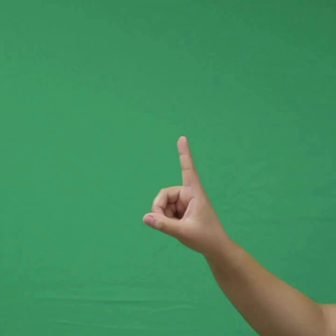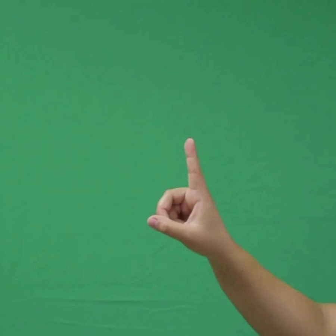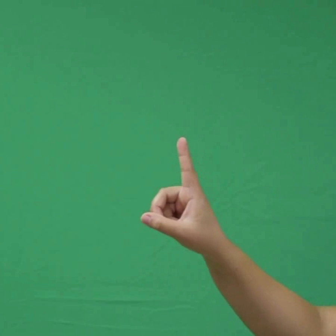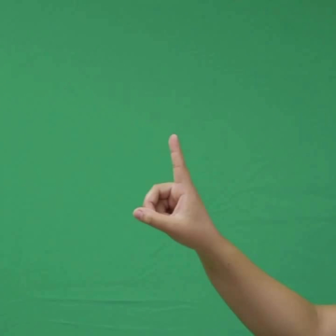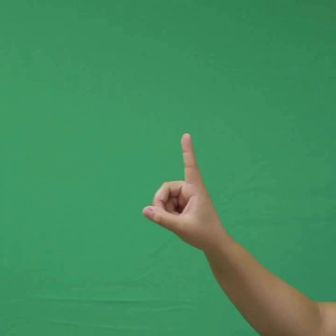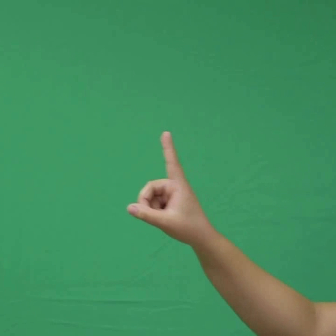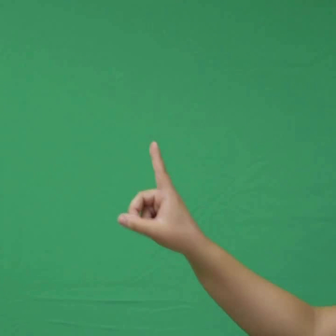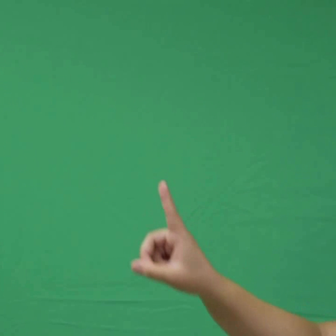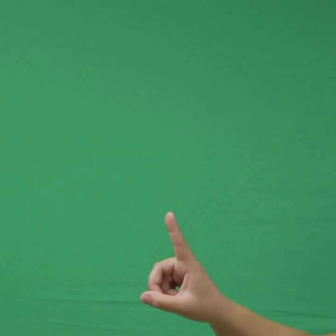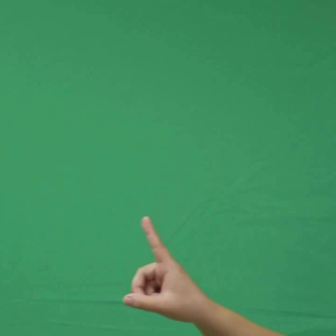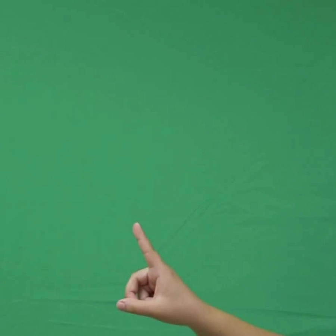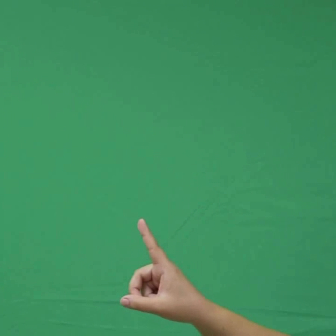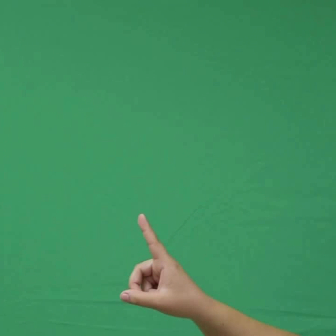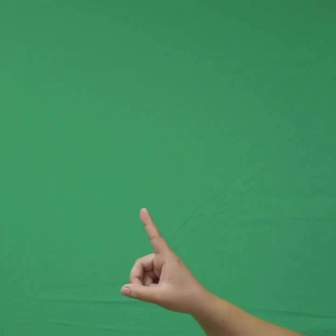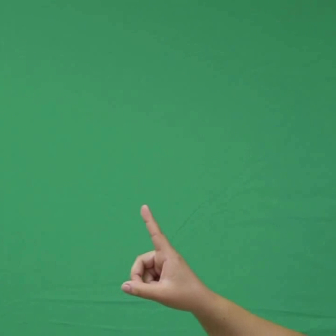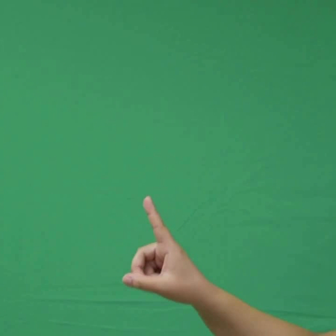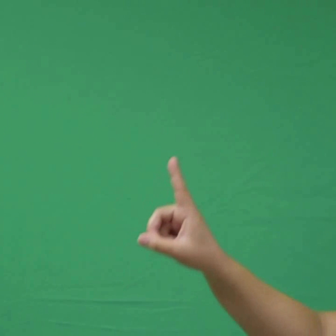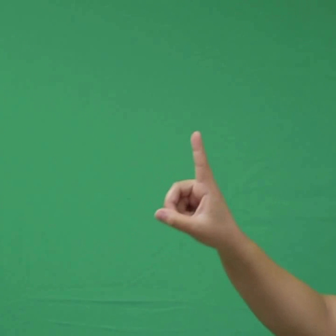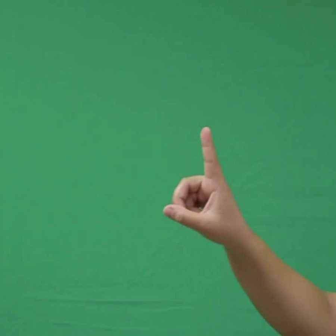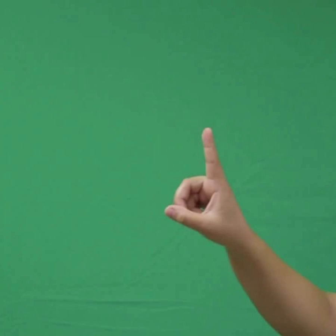Z